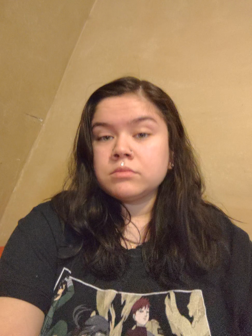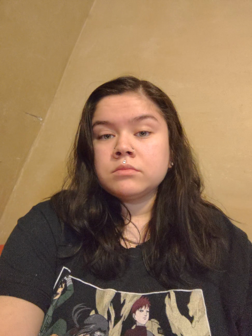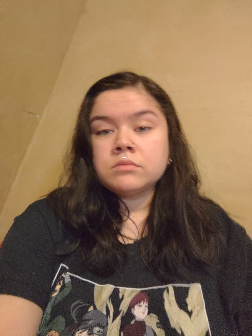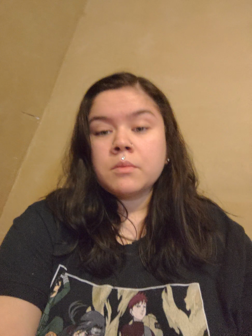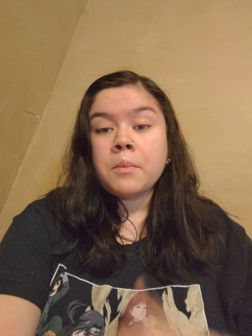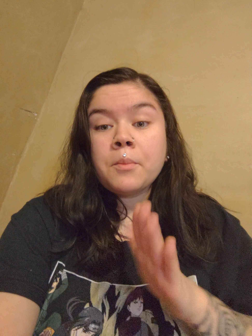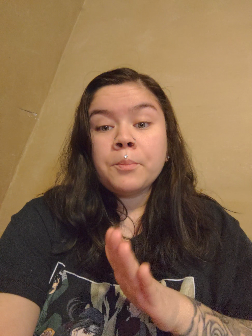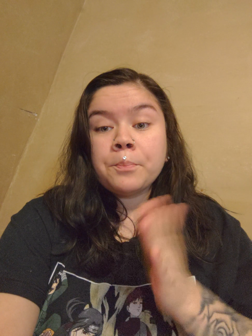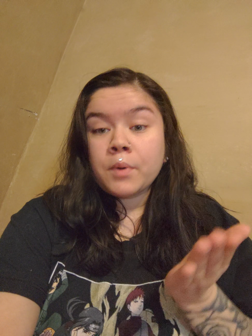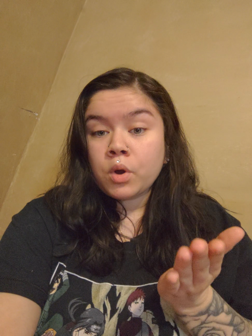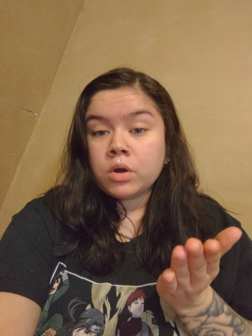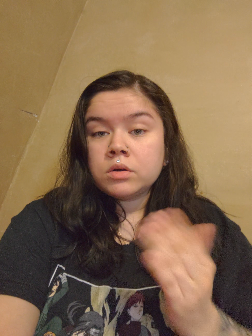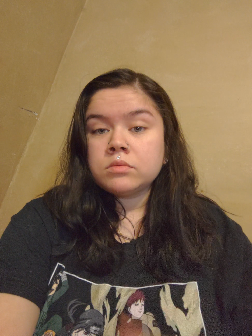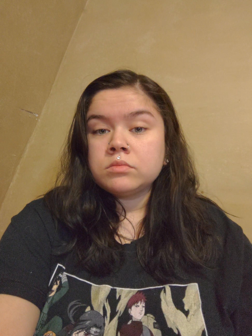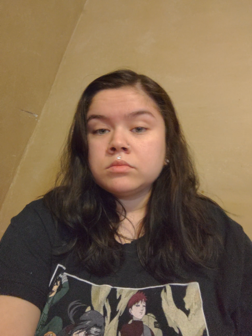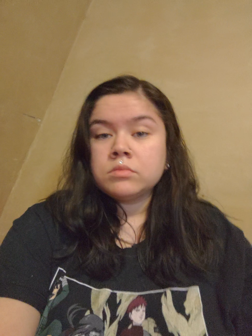book